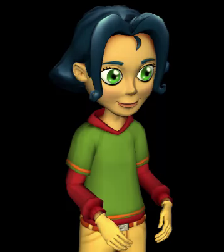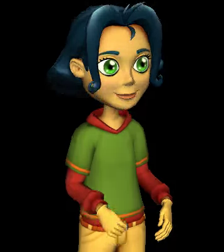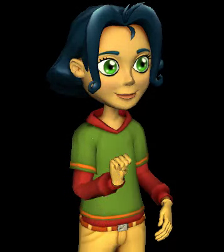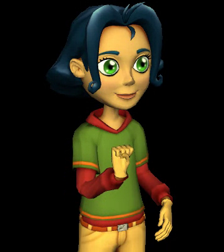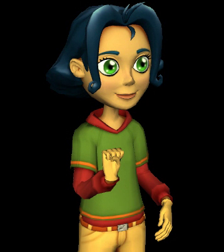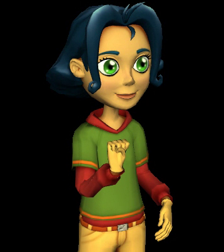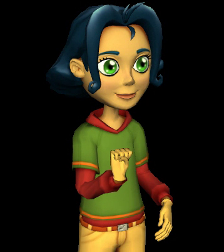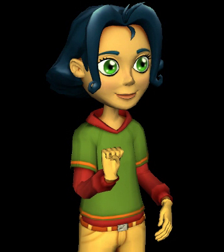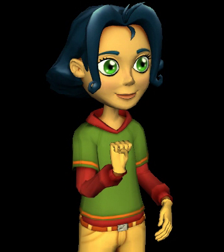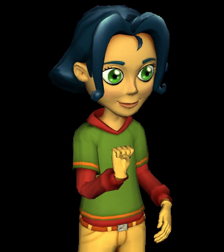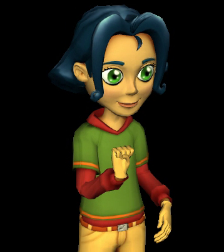السبت